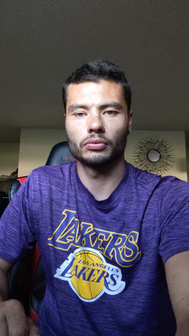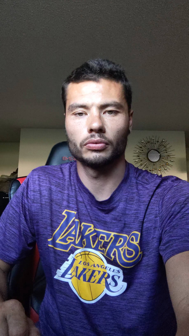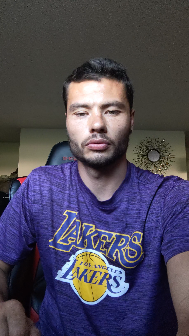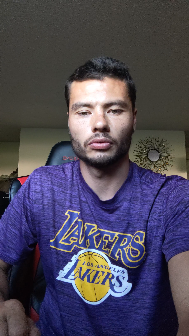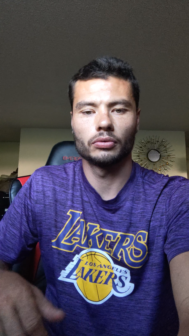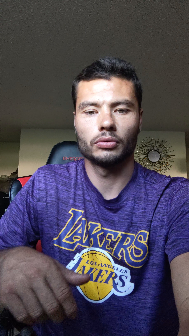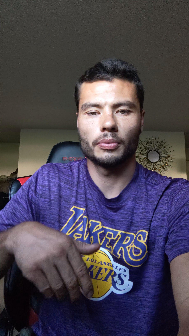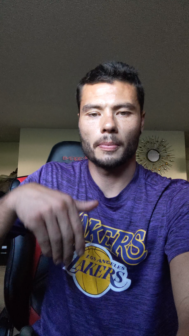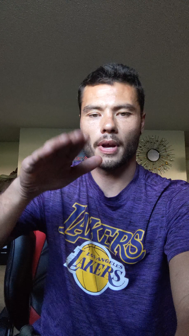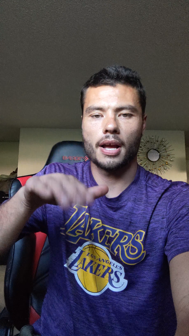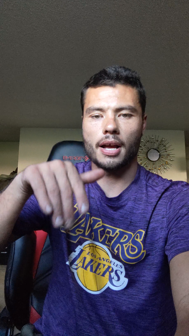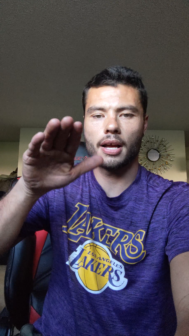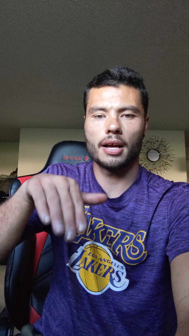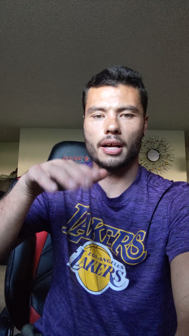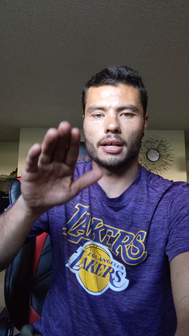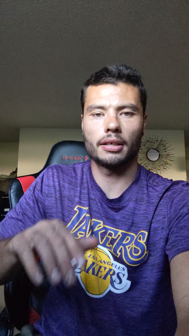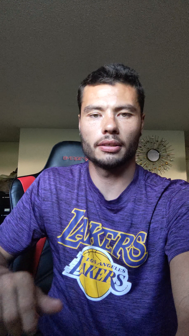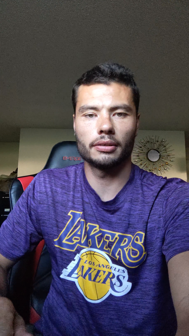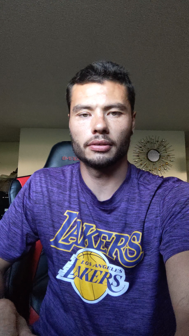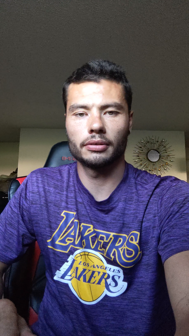paint